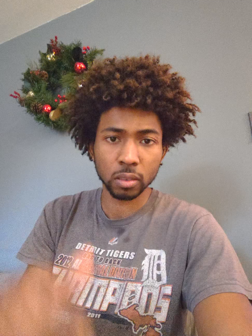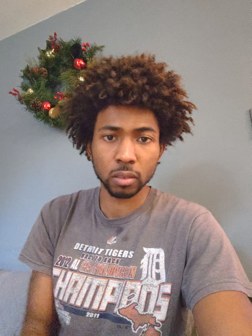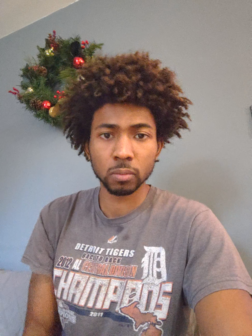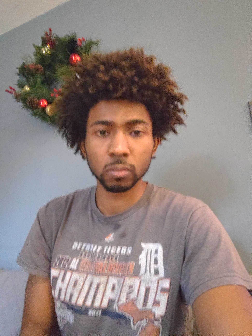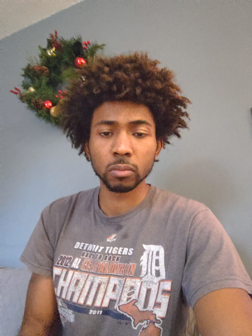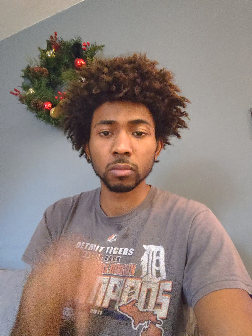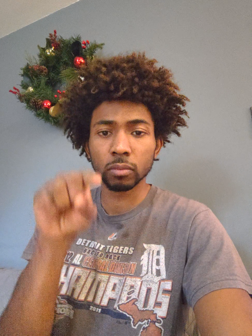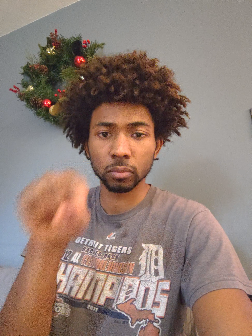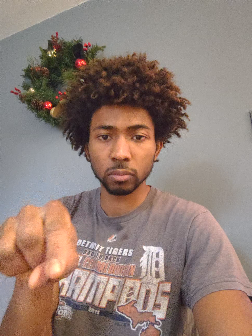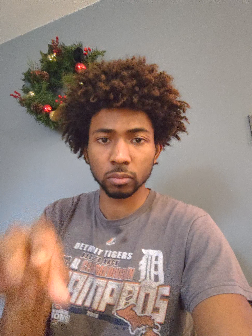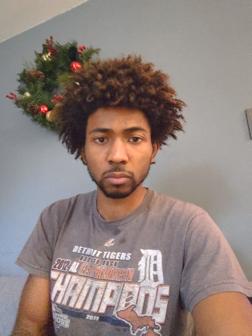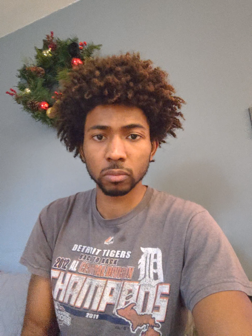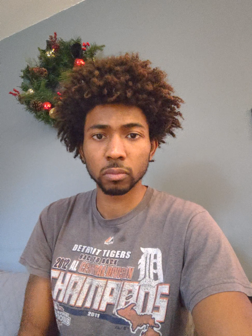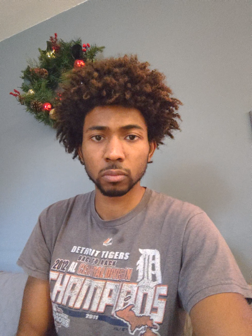there